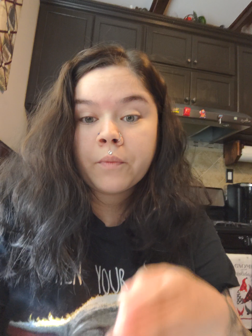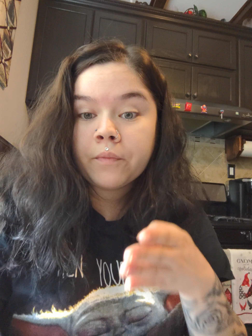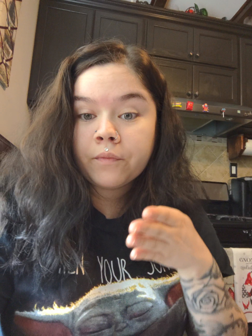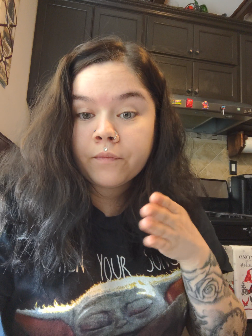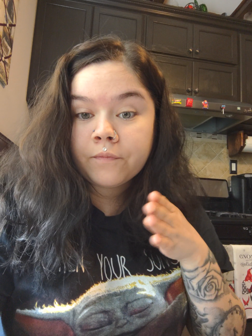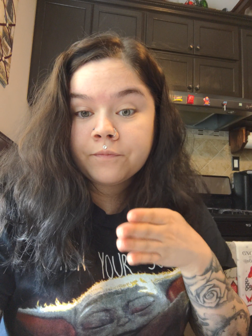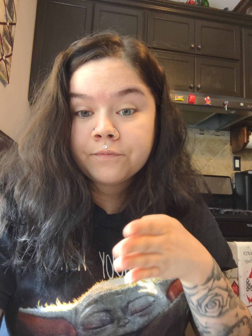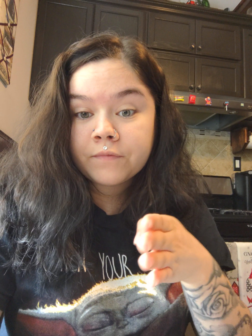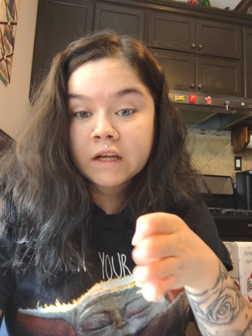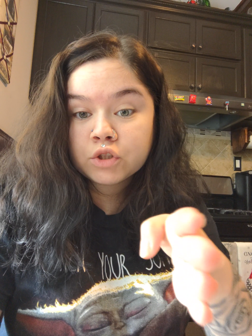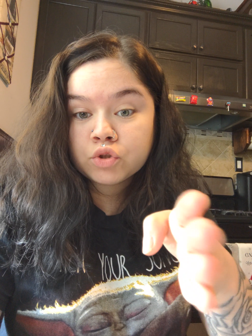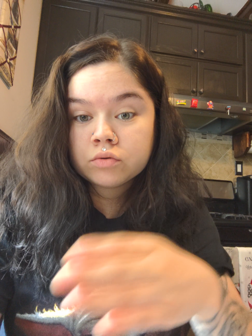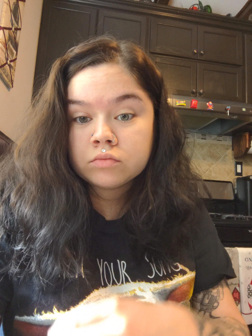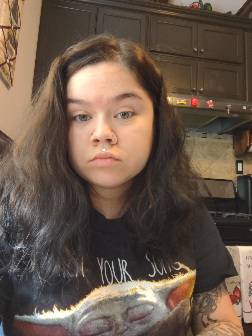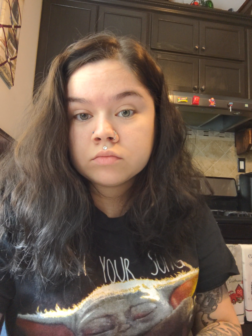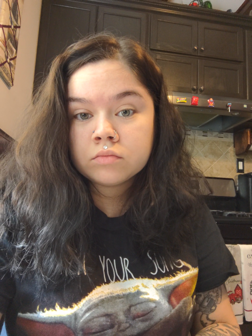fish